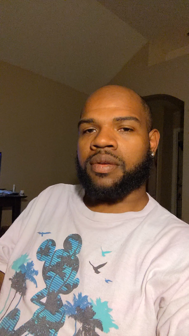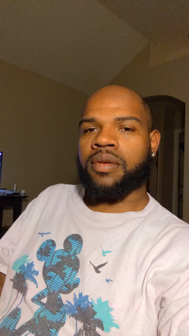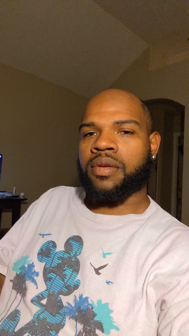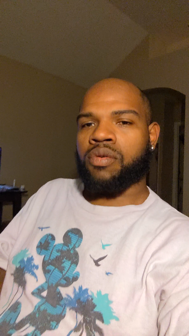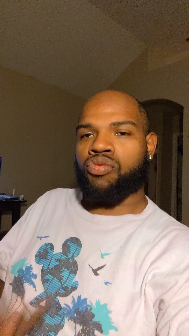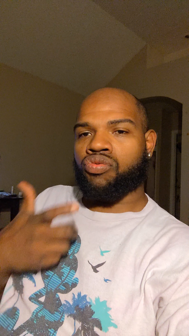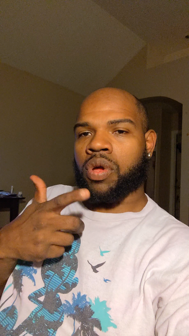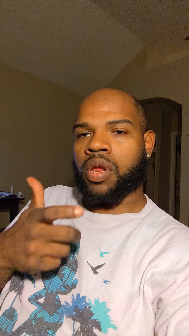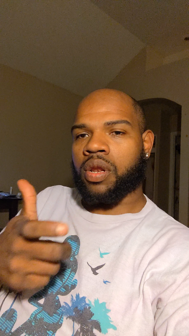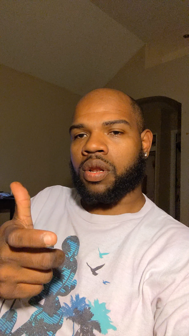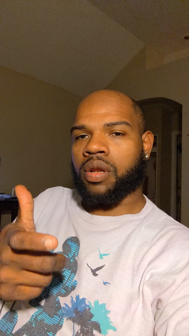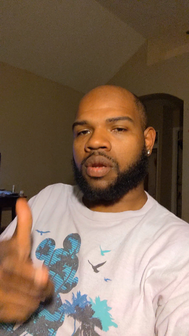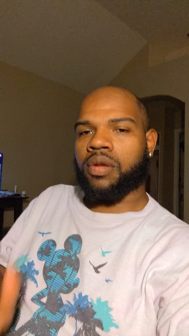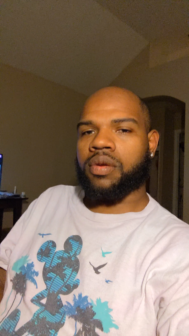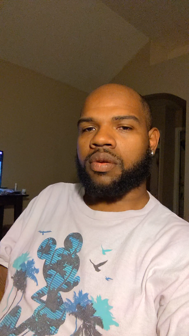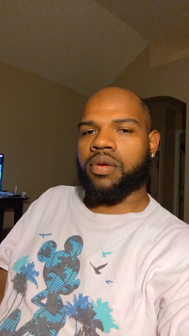run